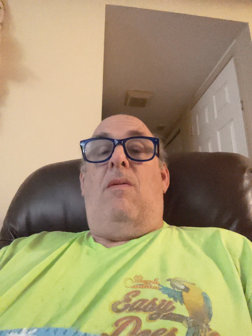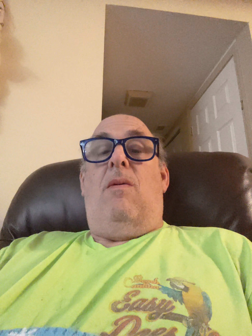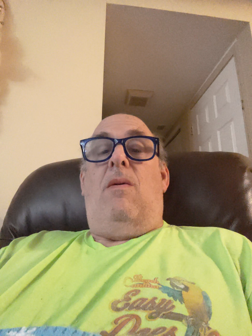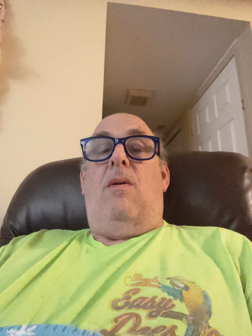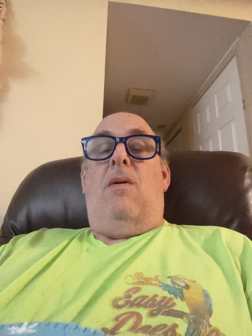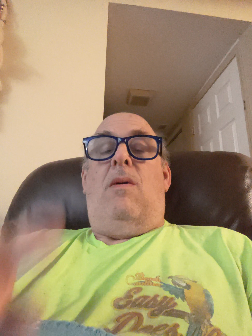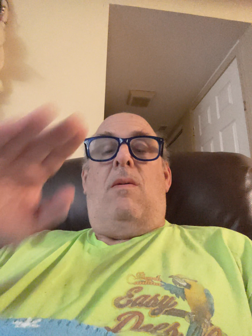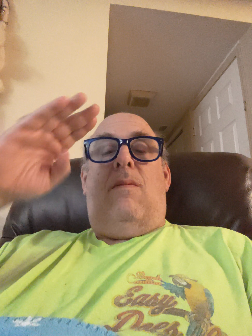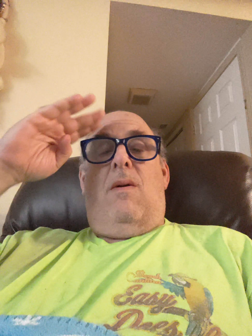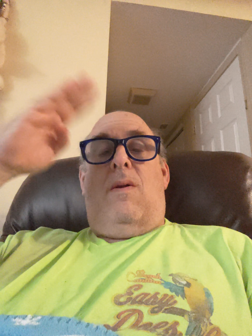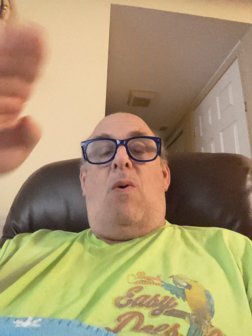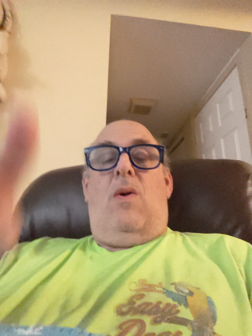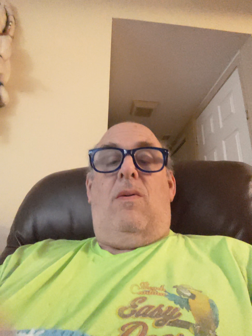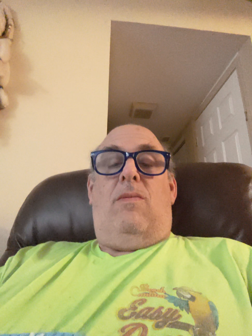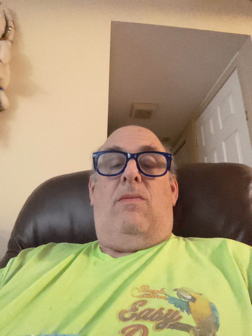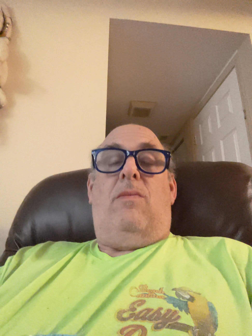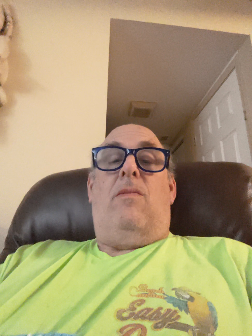hello